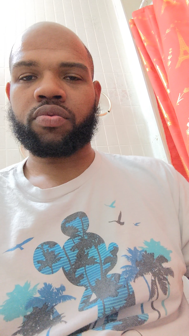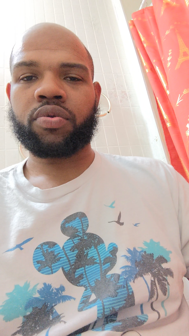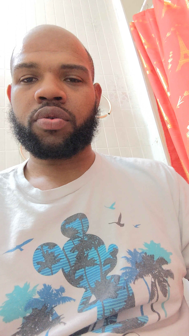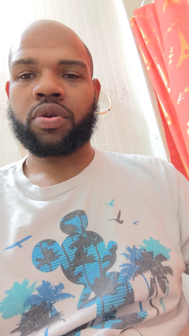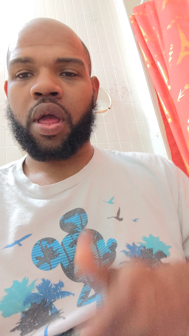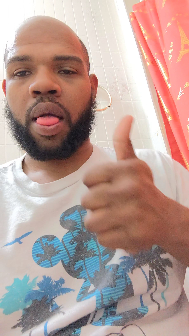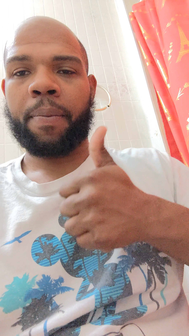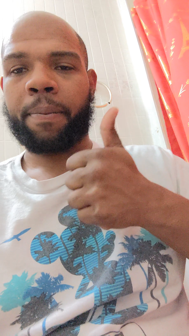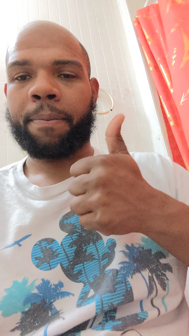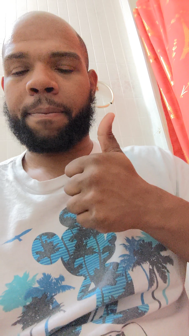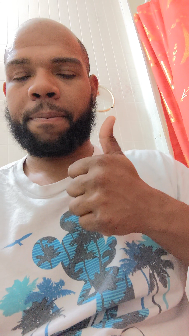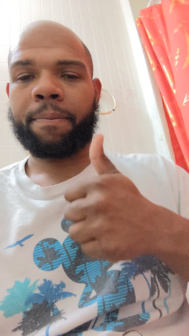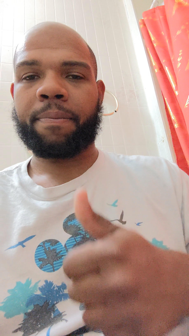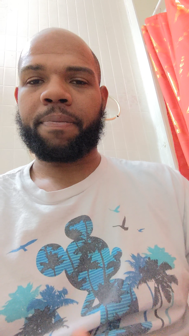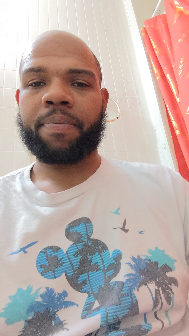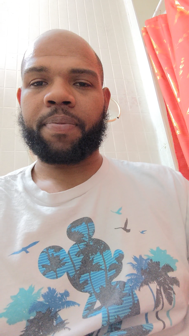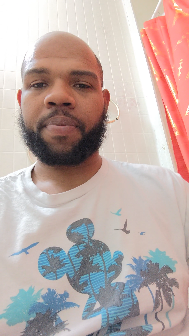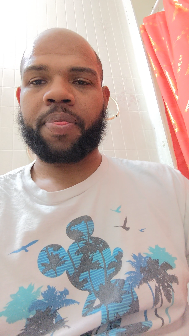help